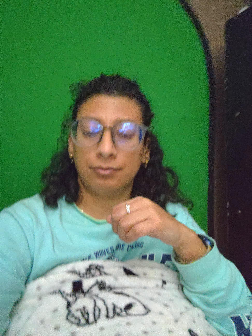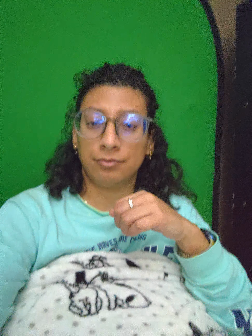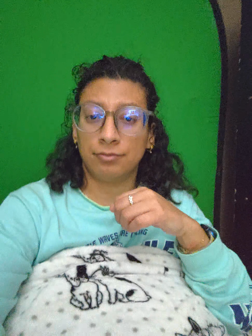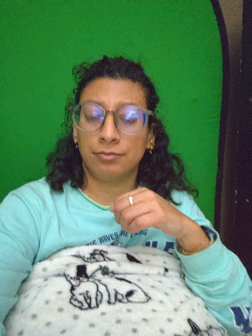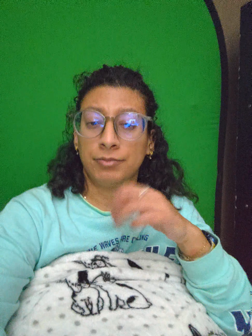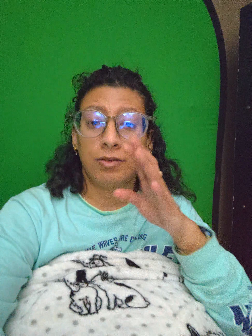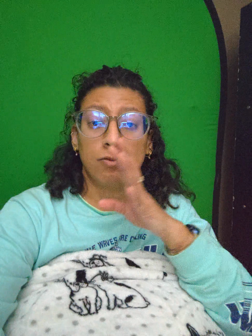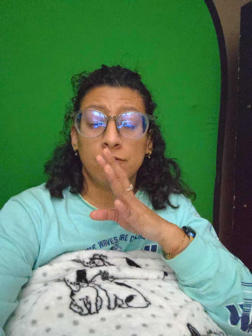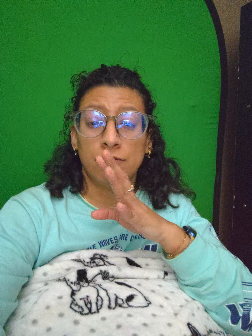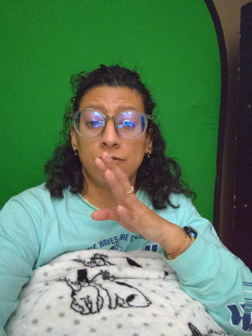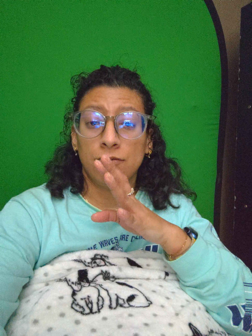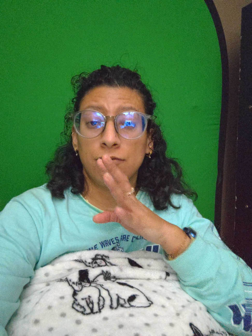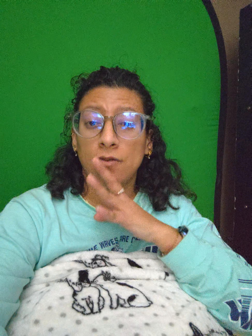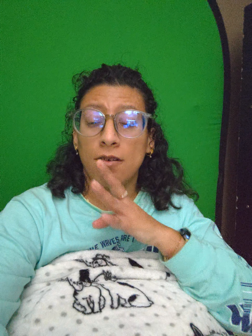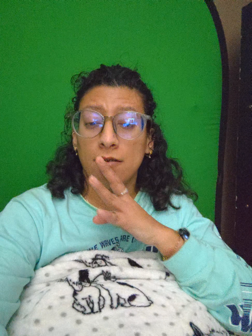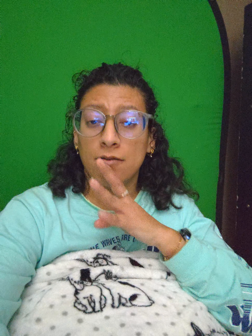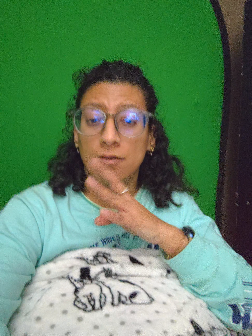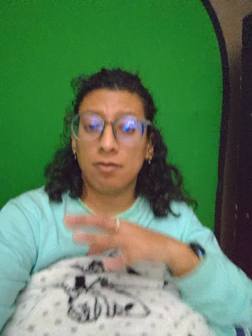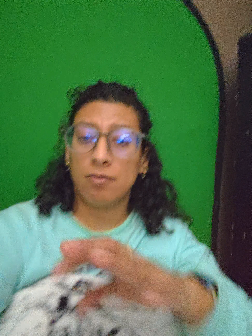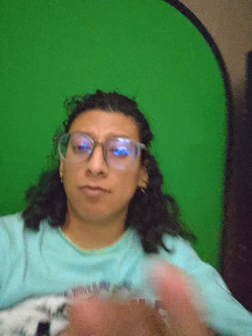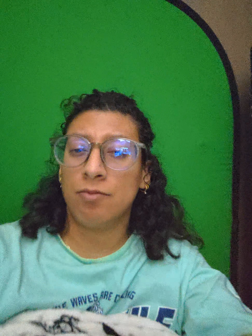talk